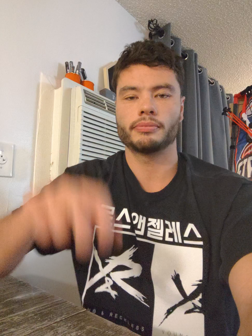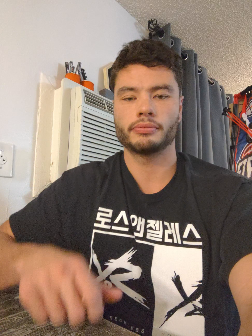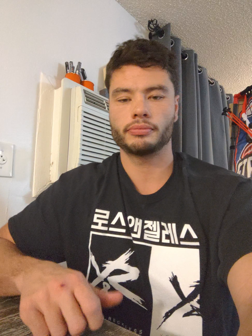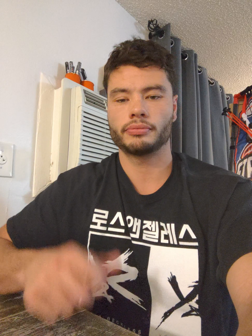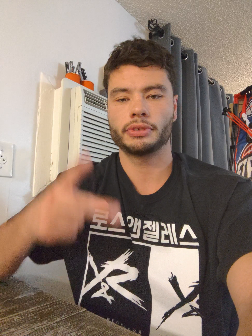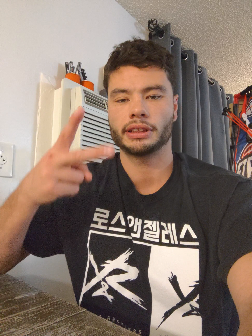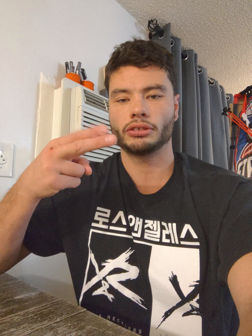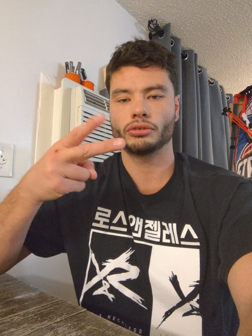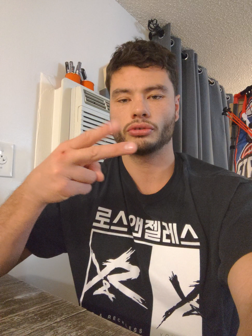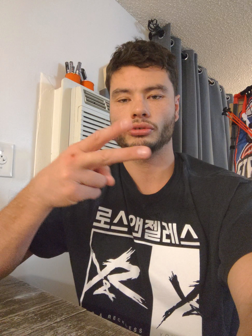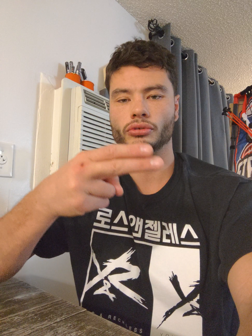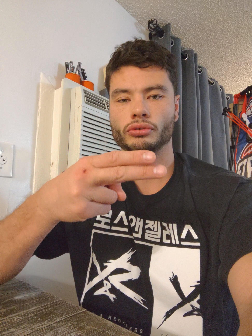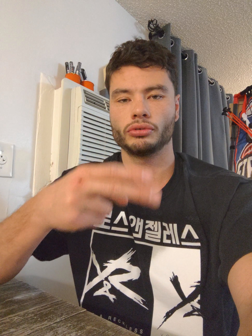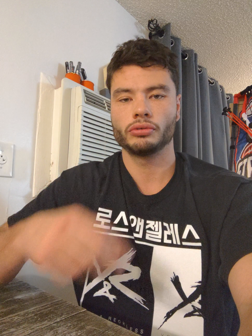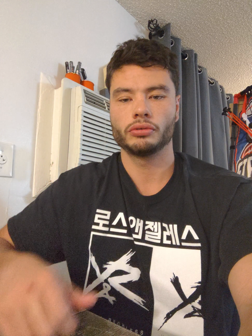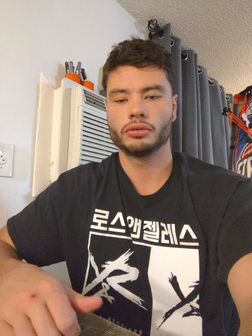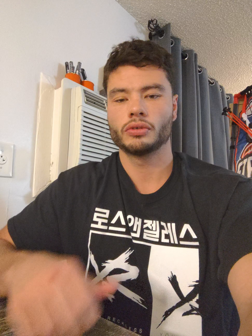scissors